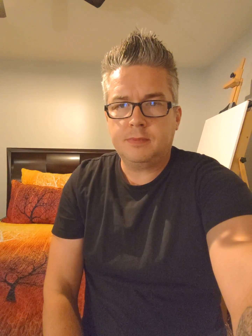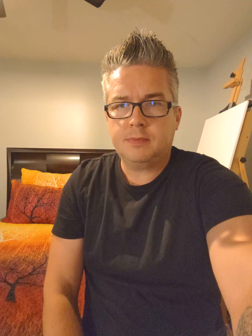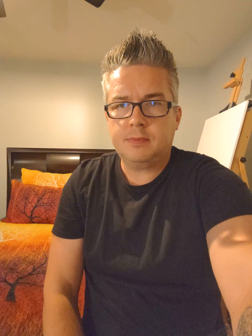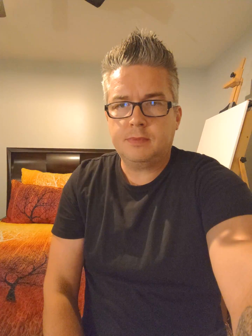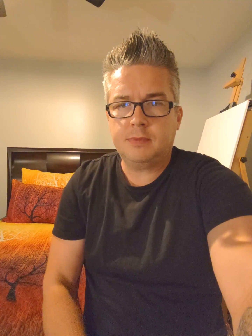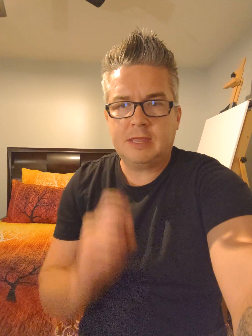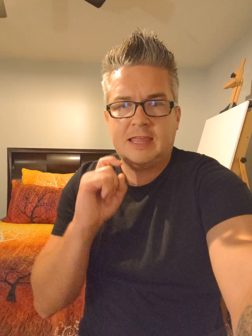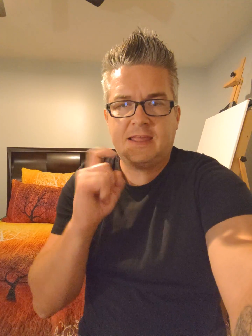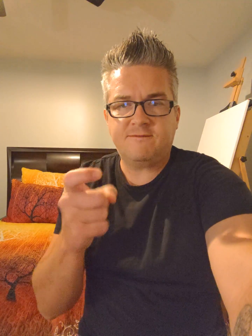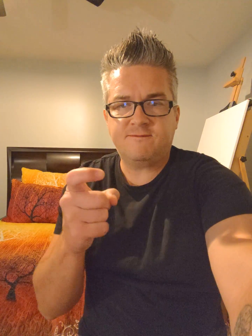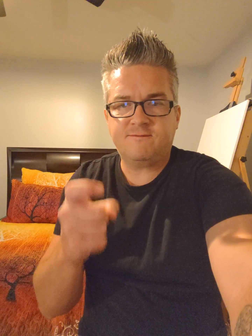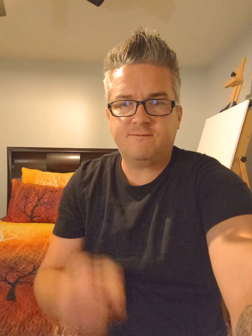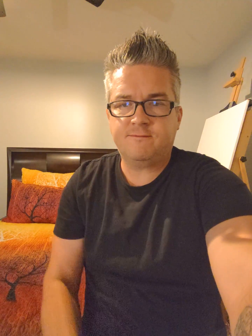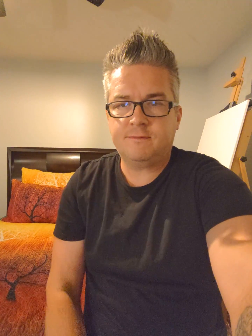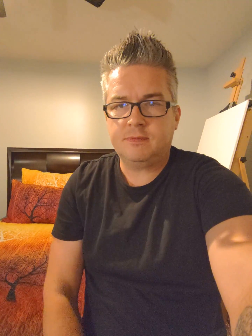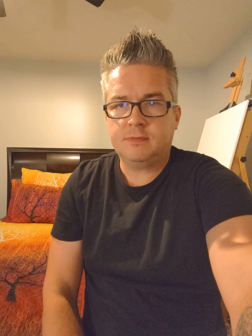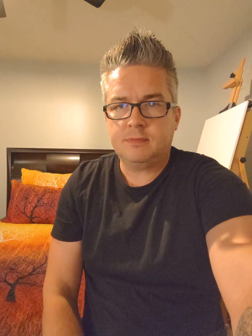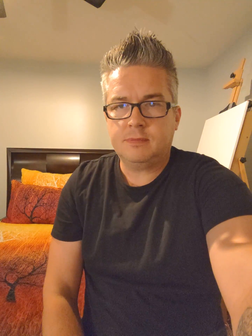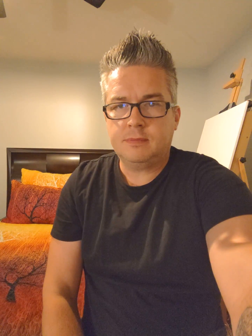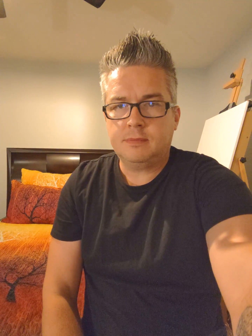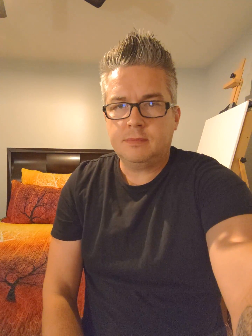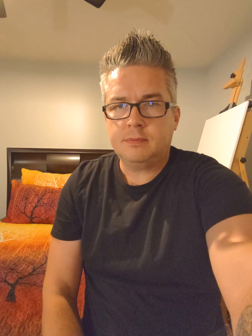present